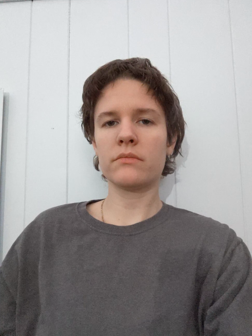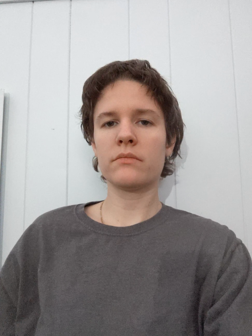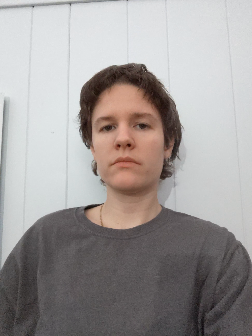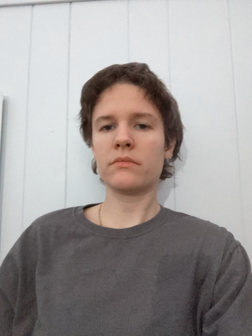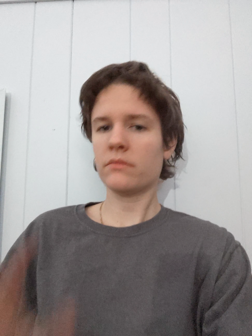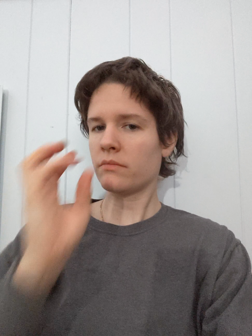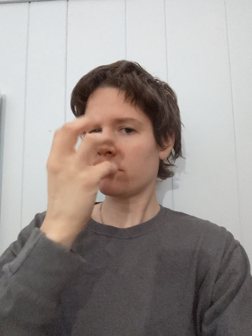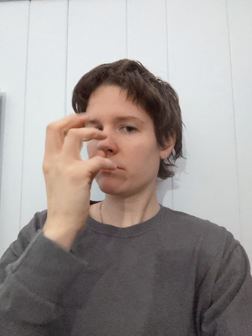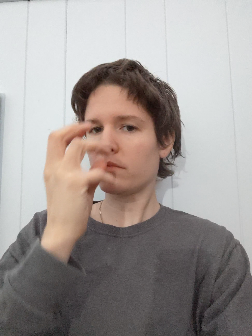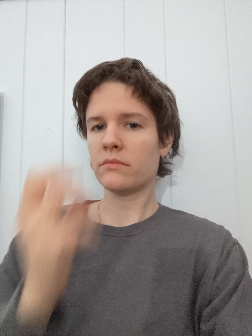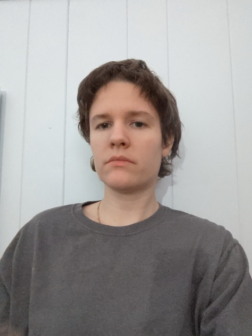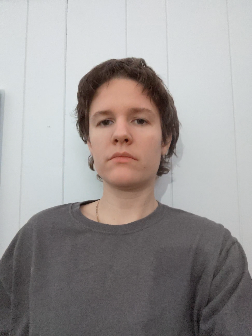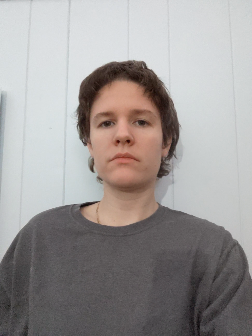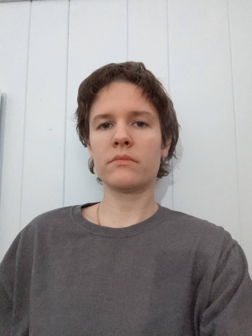clown